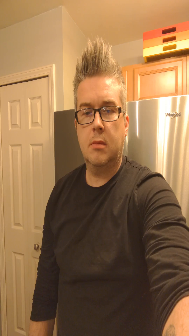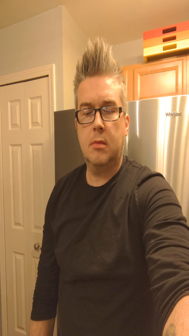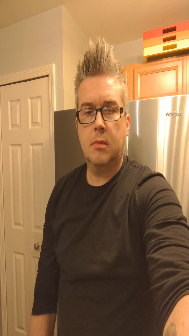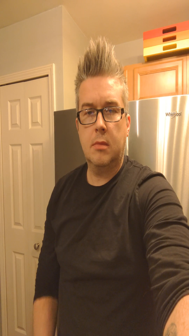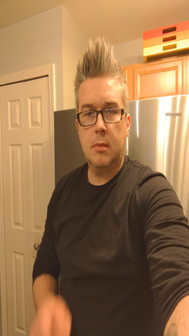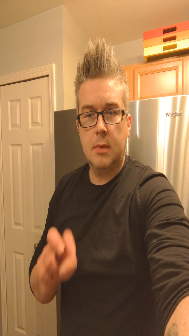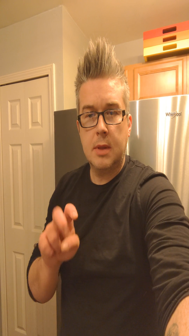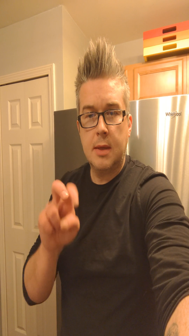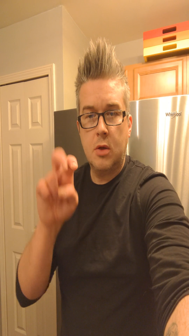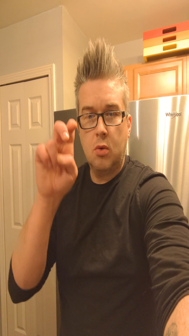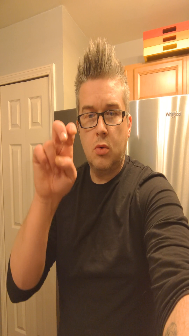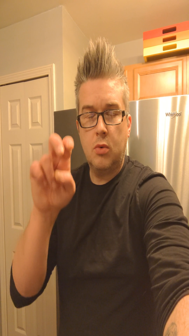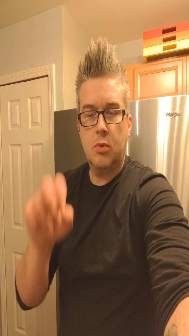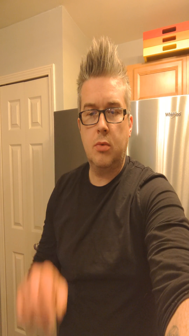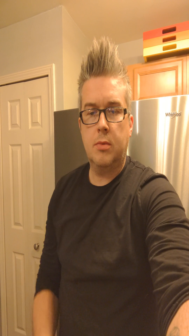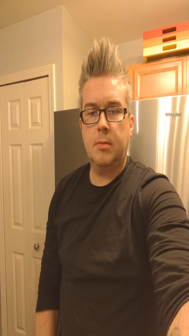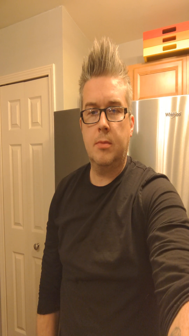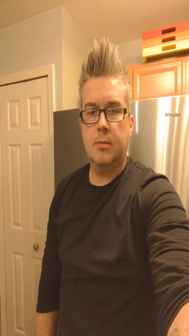stairs